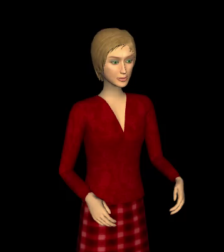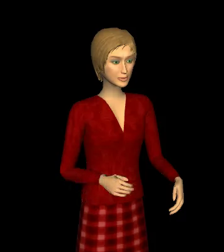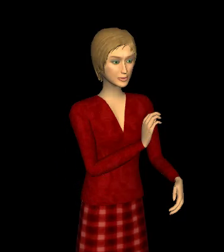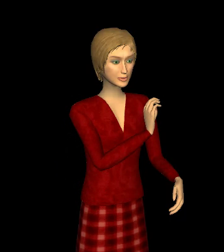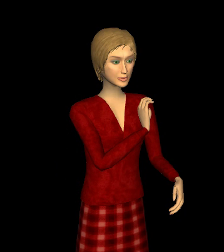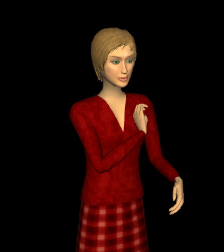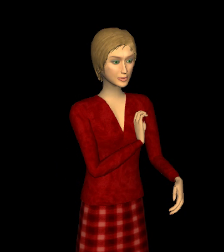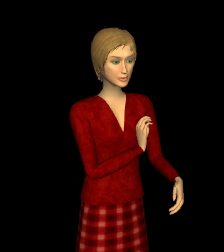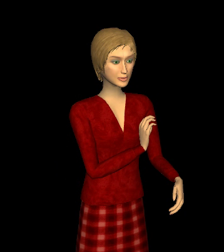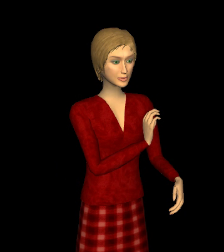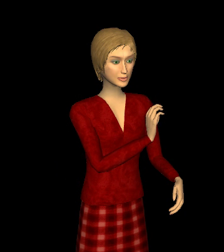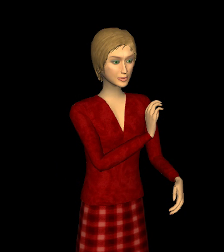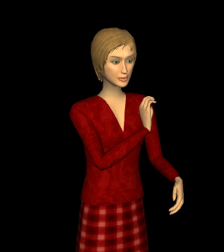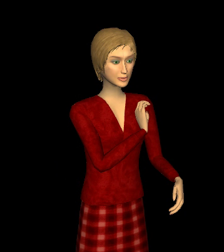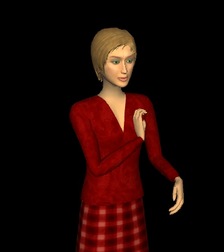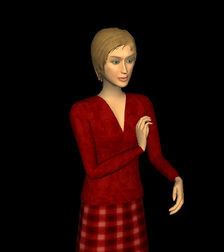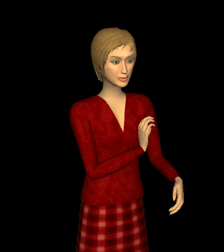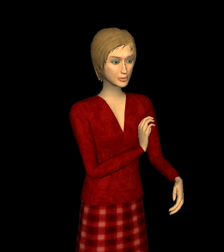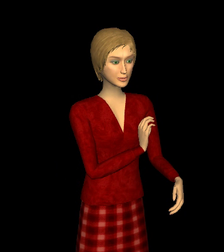يحاول